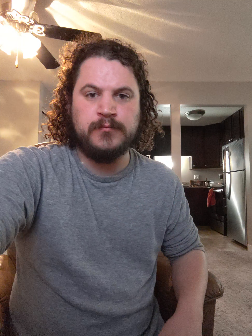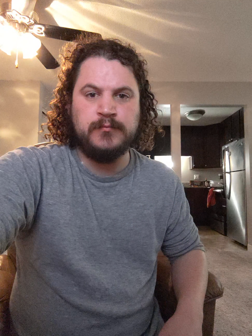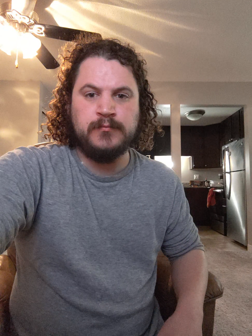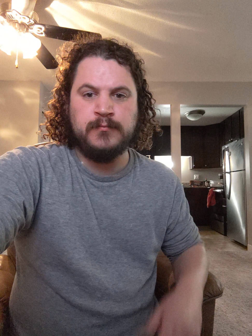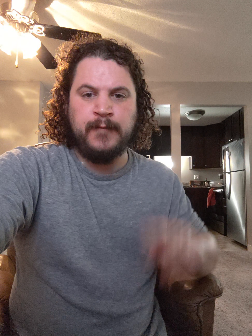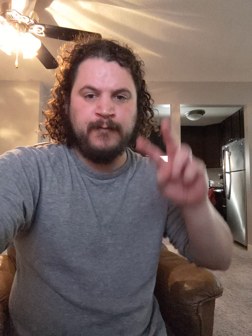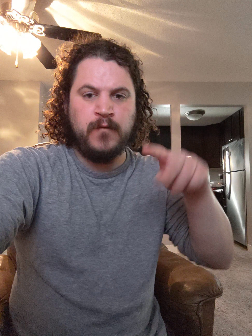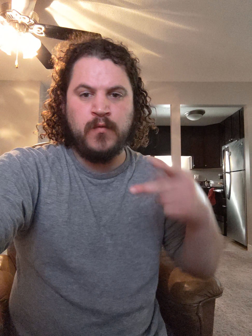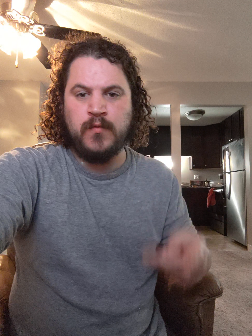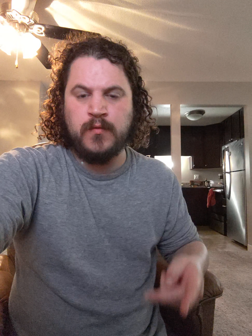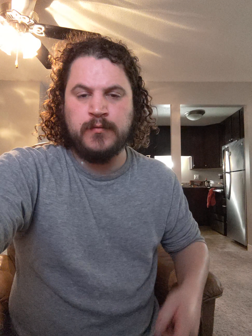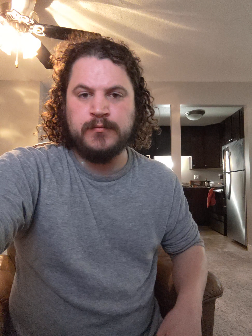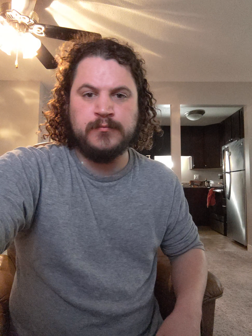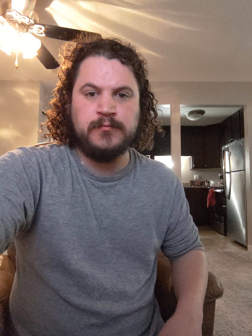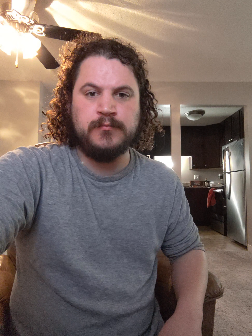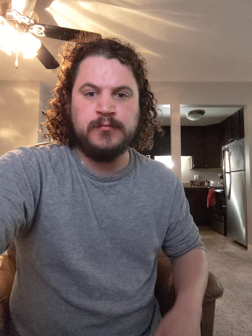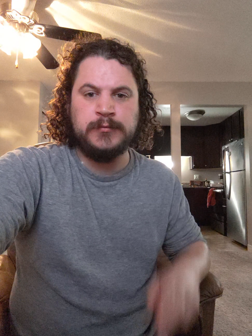fall